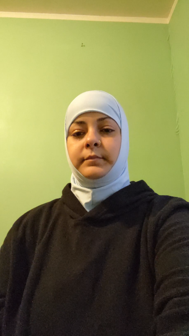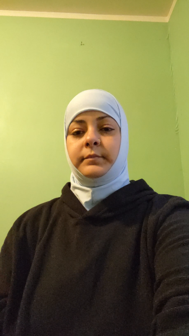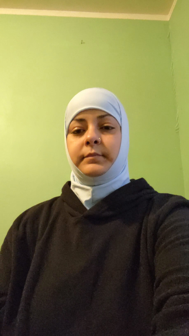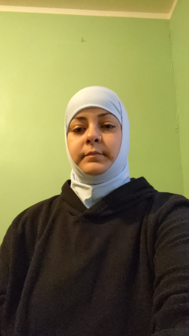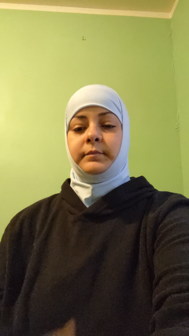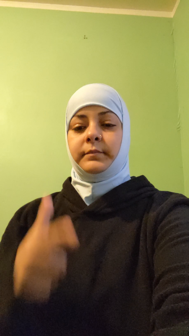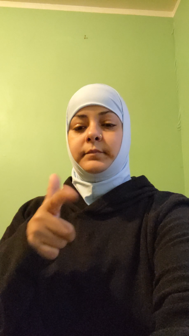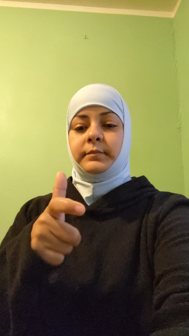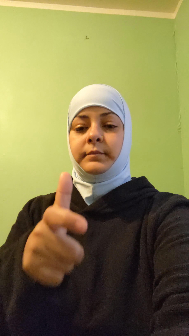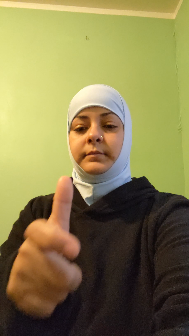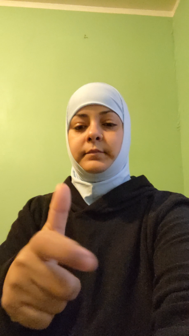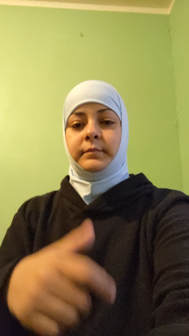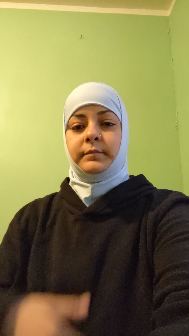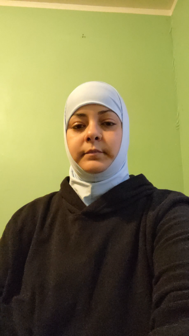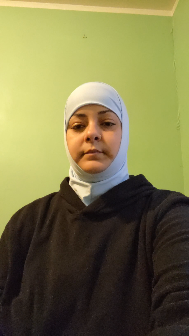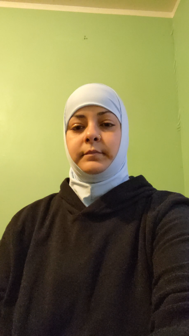run